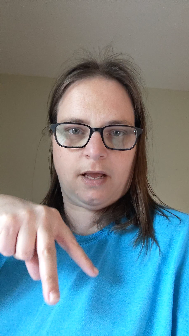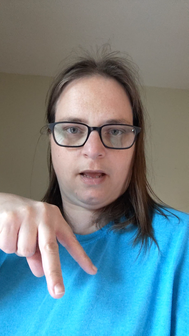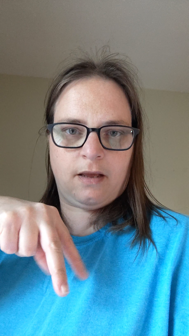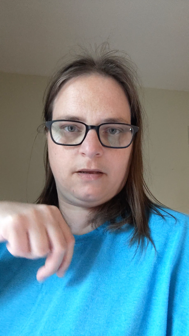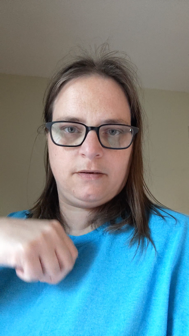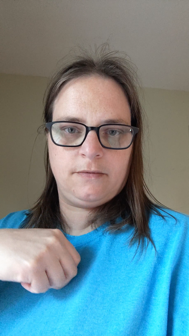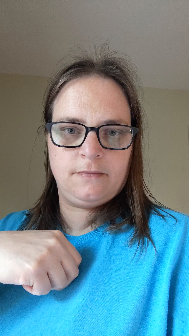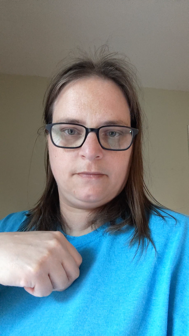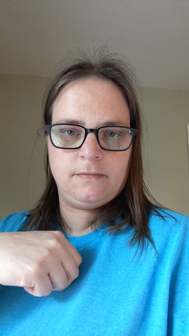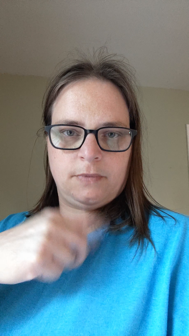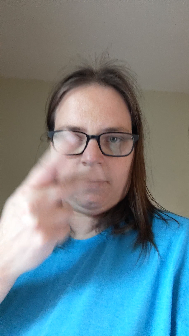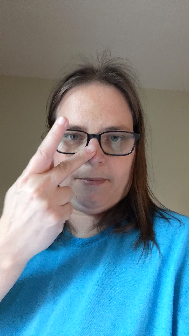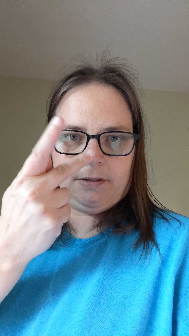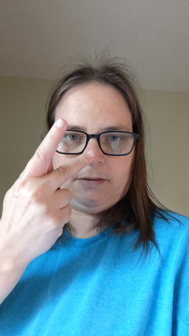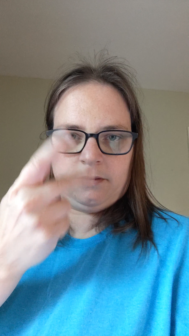penis